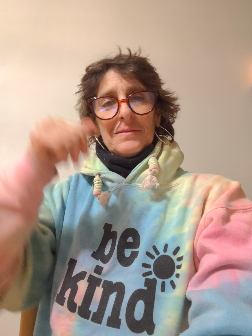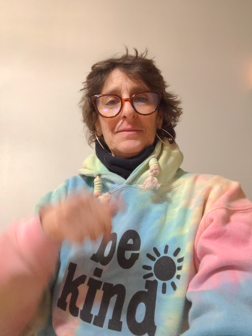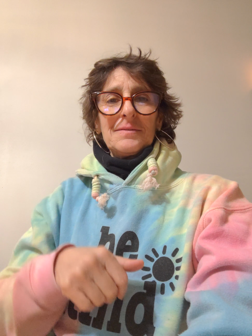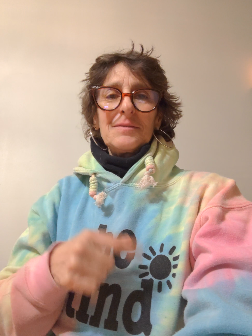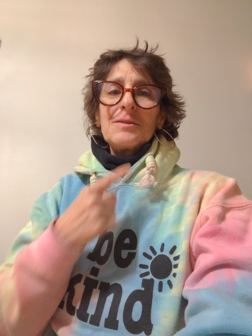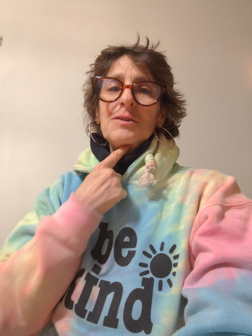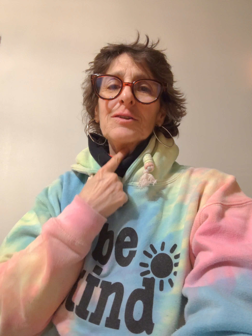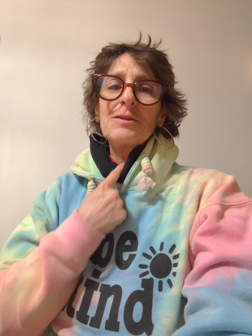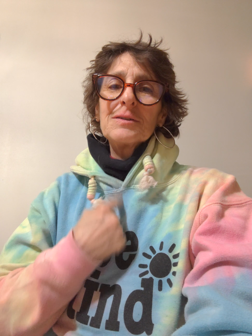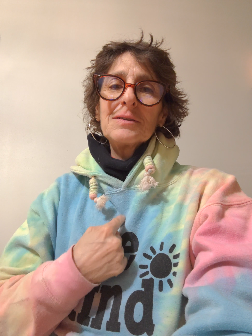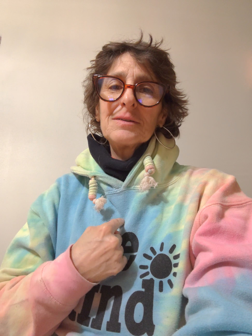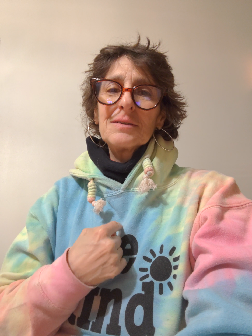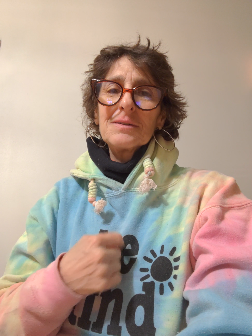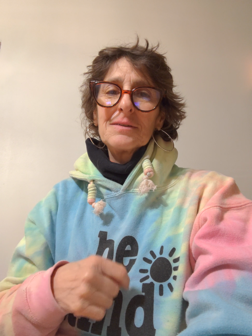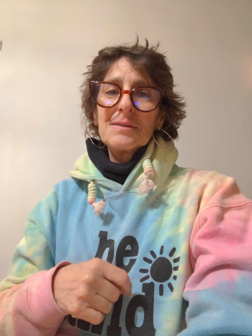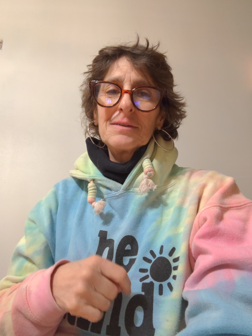thirsty